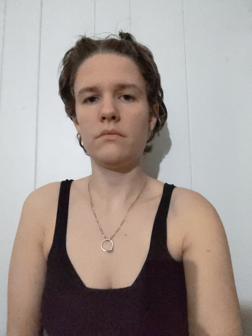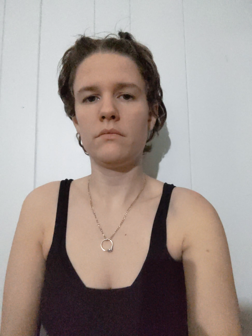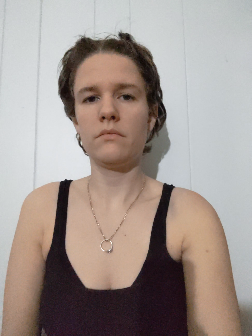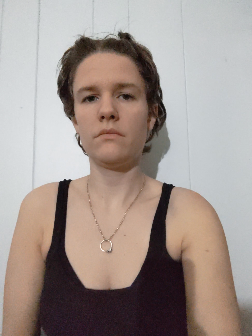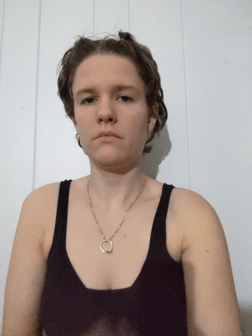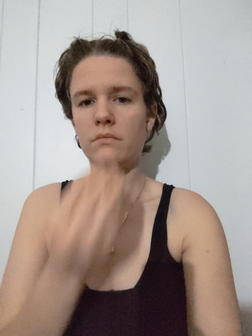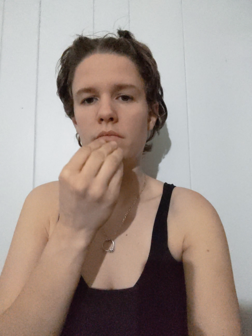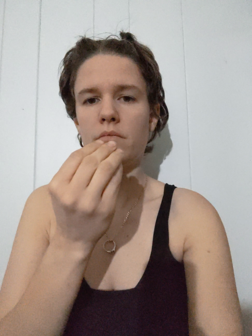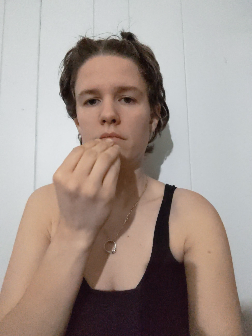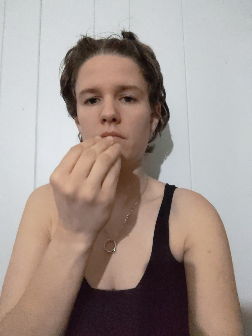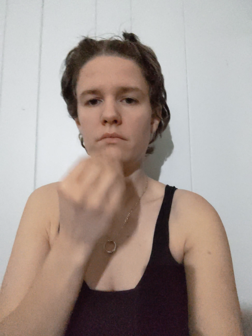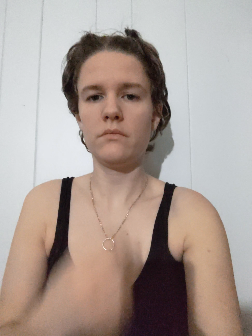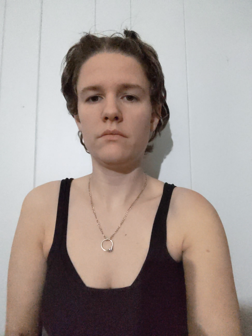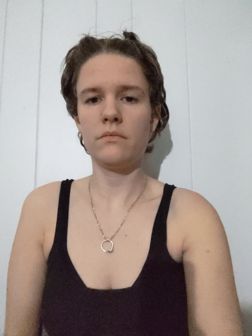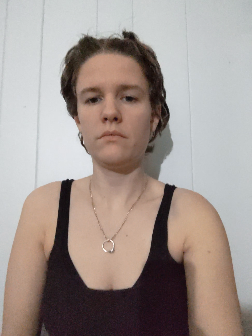food